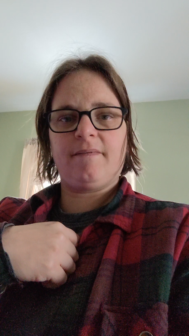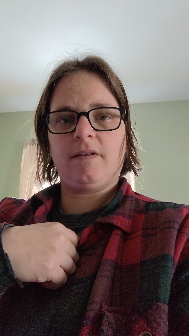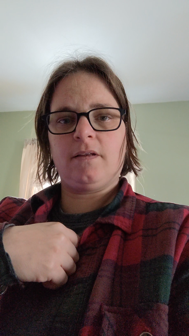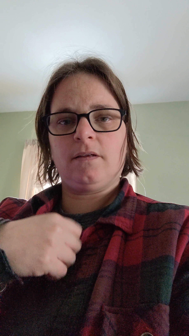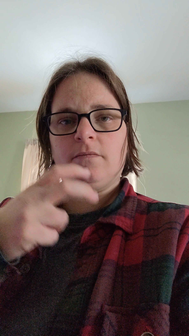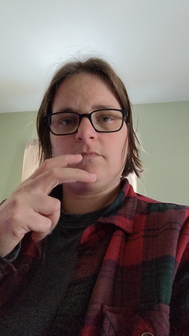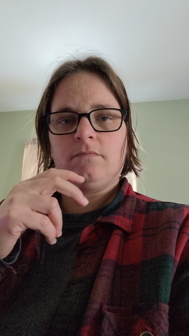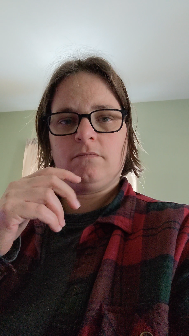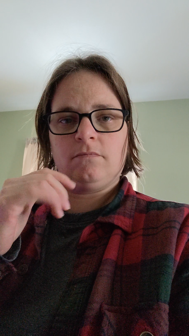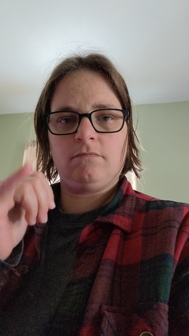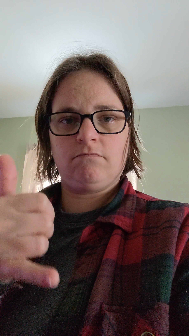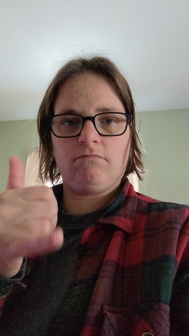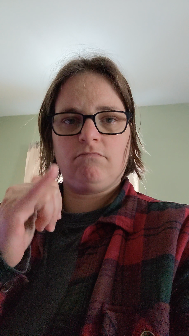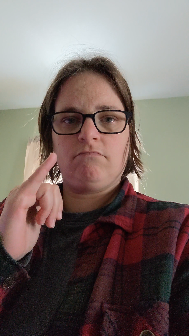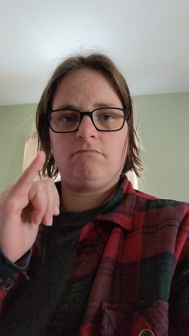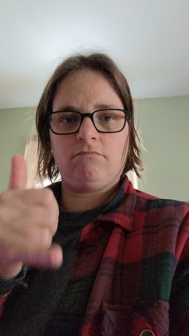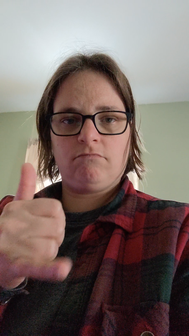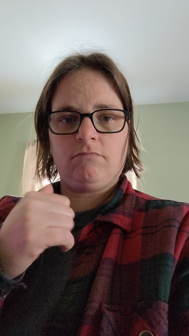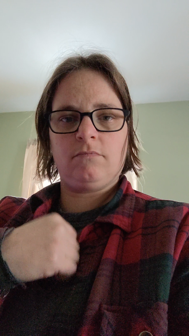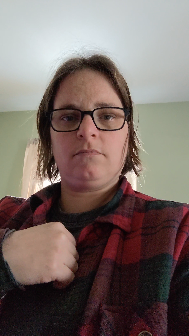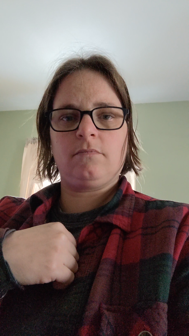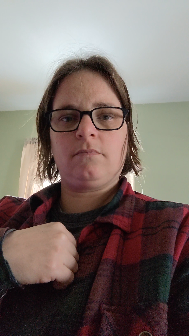rocking chair